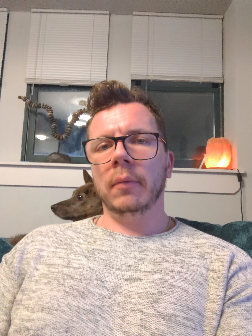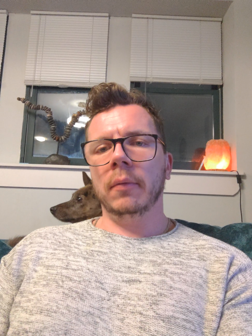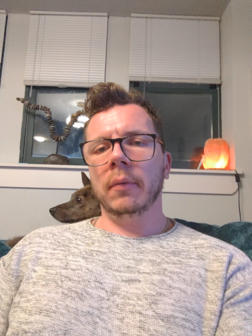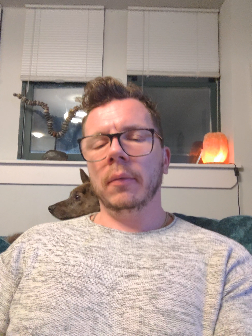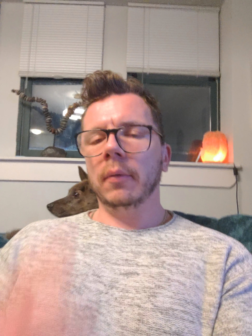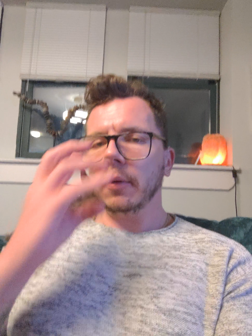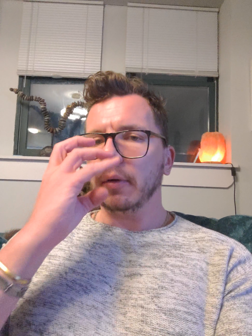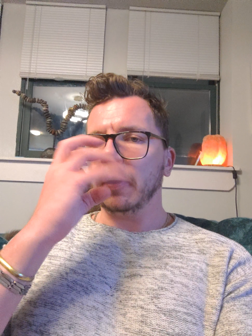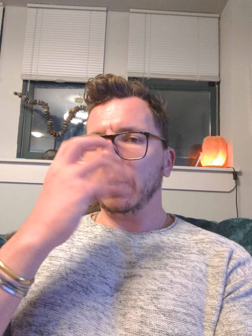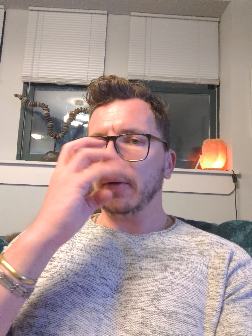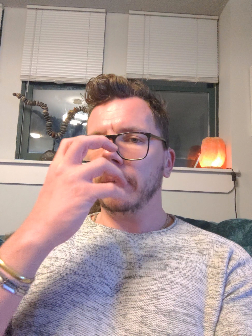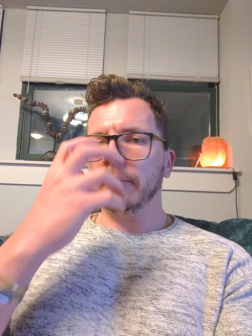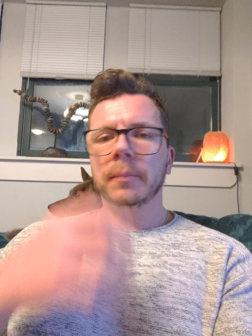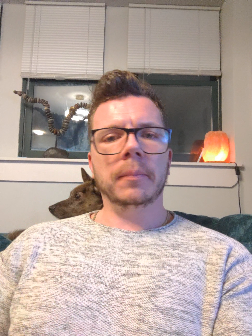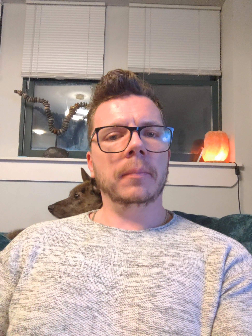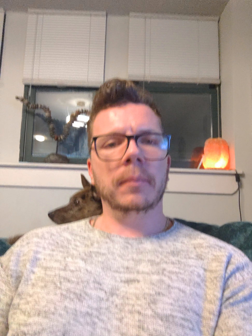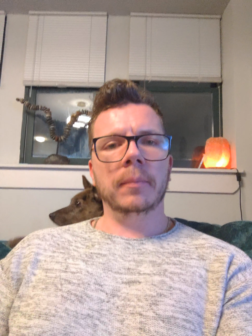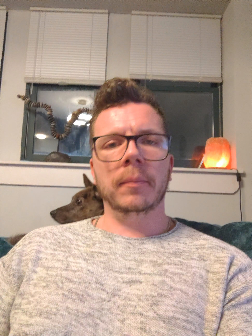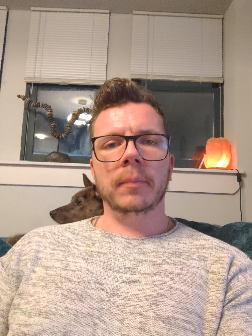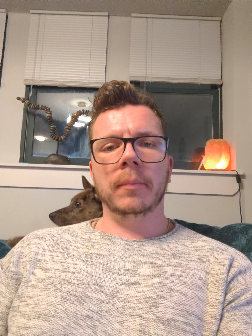clown